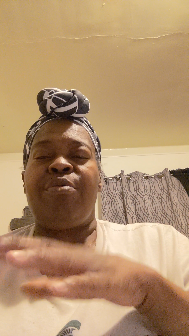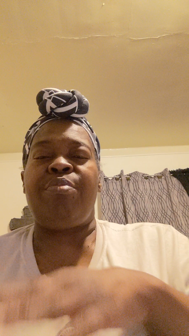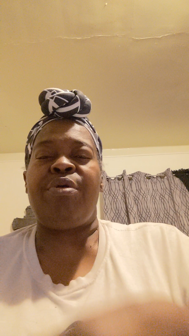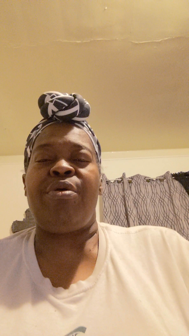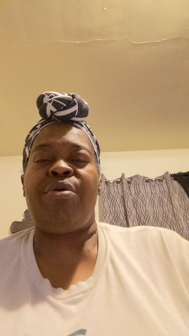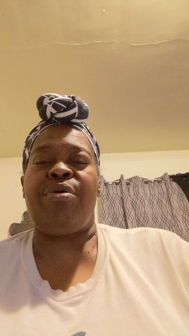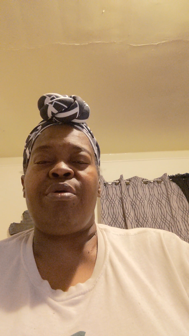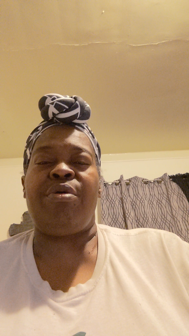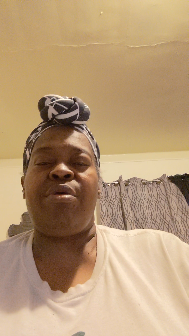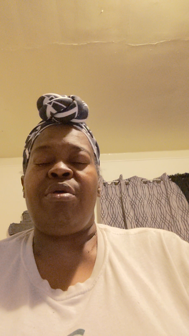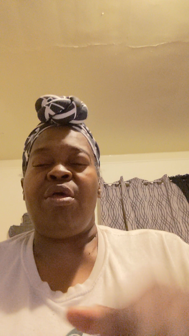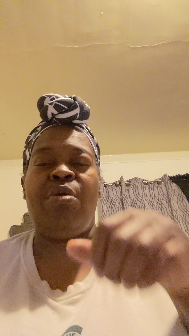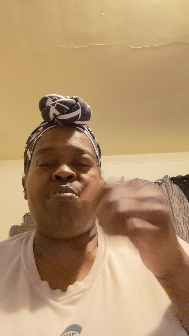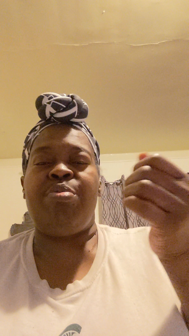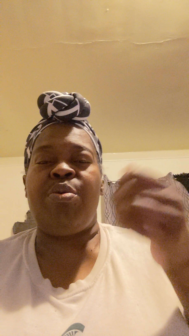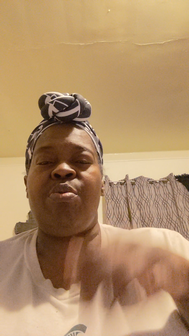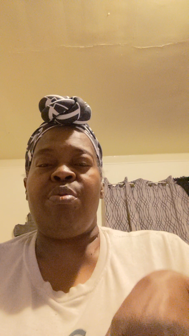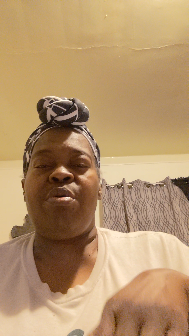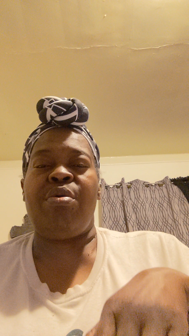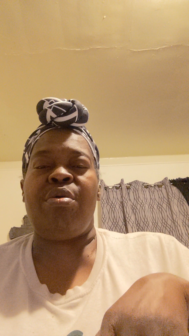broken